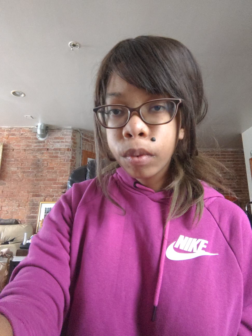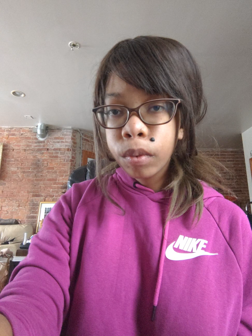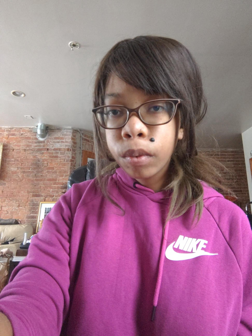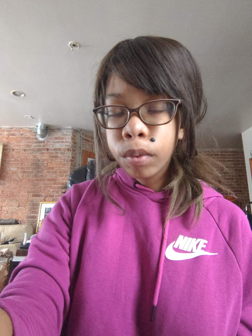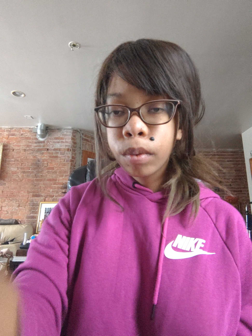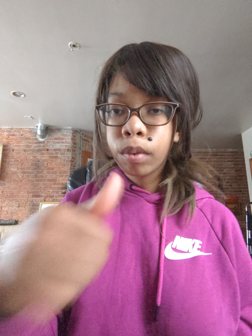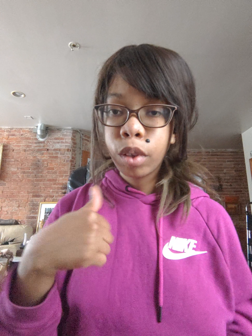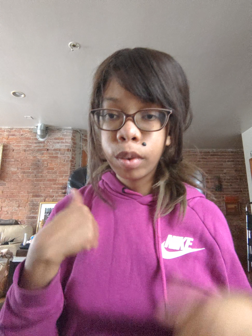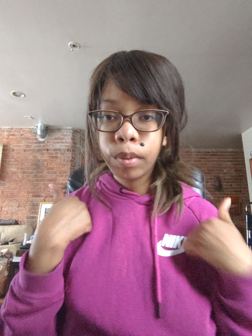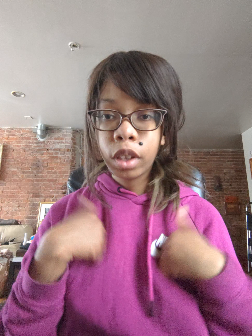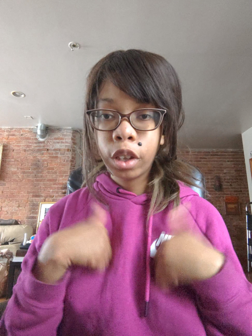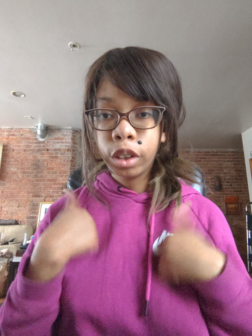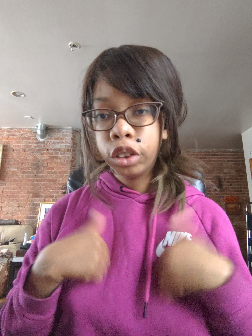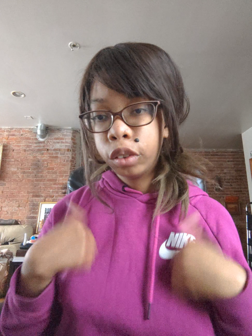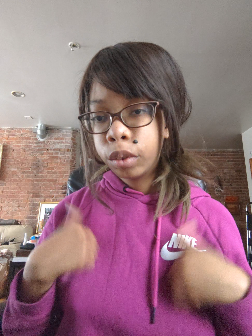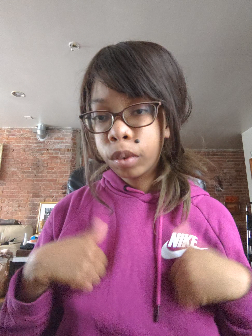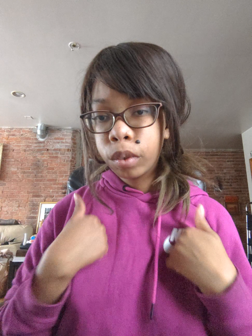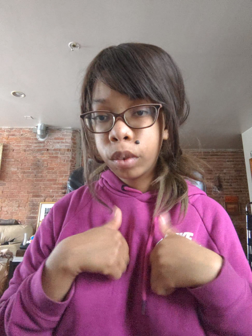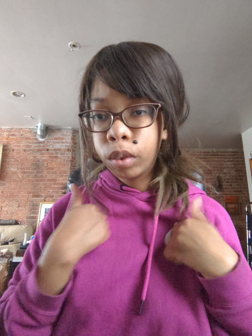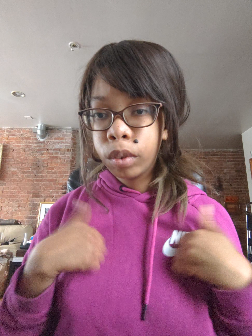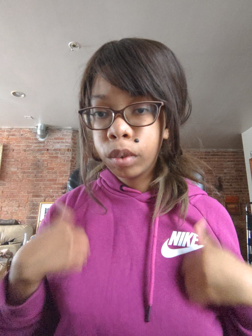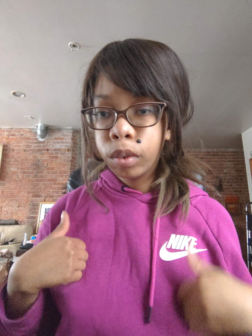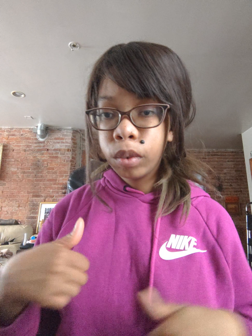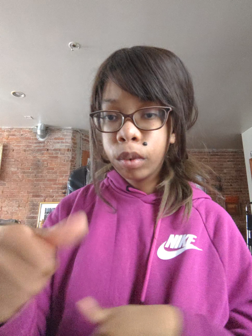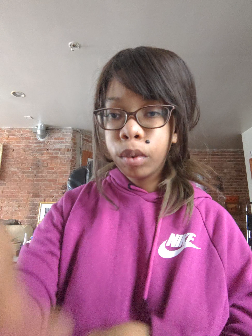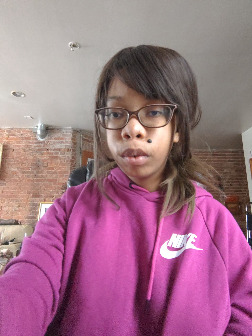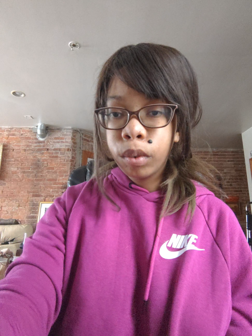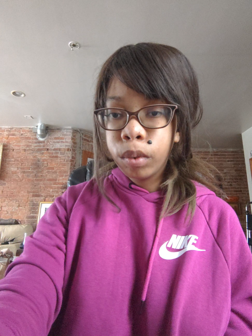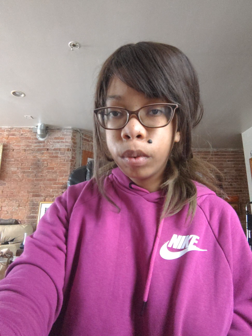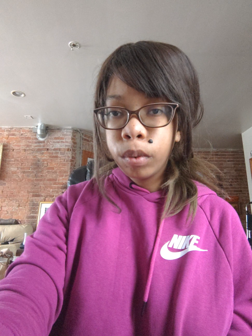bath